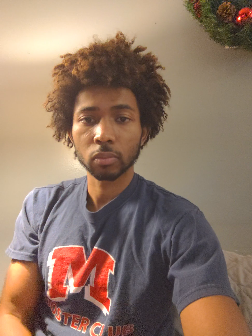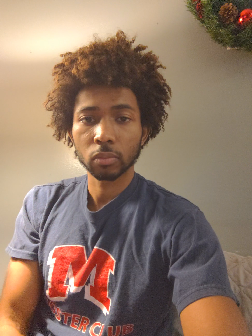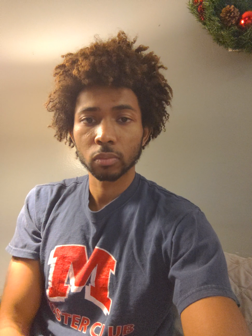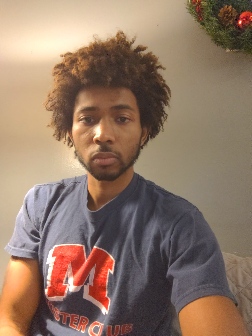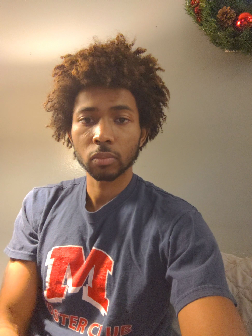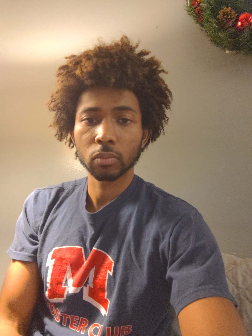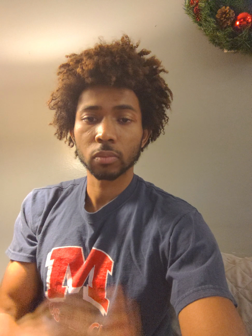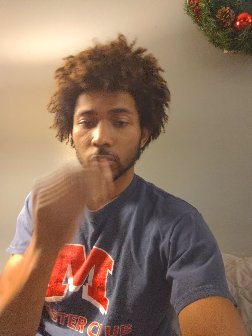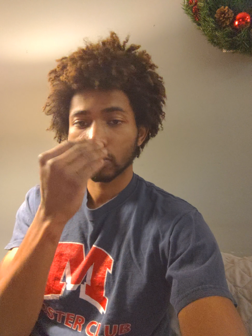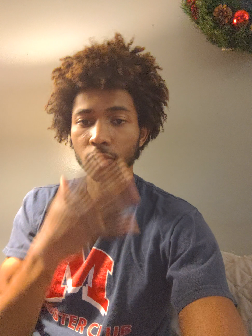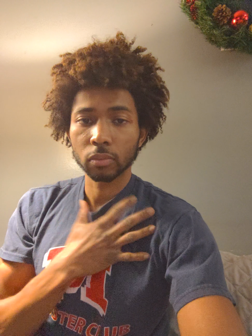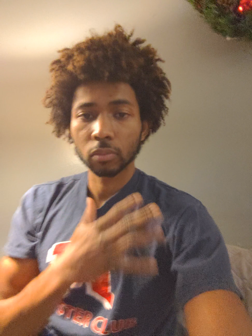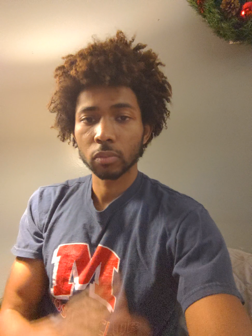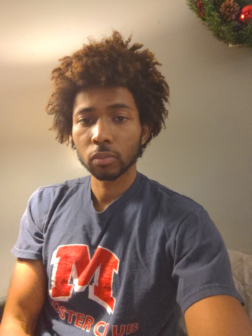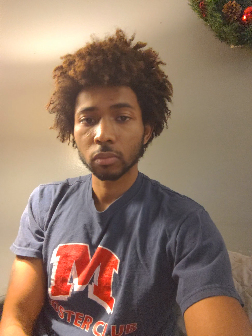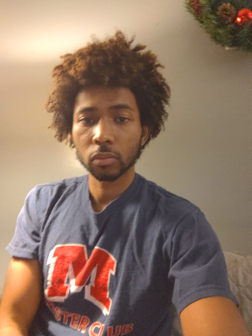pajamas